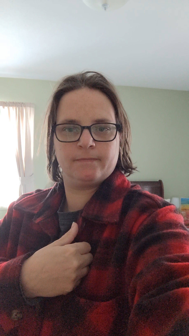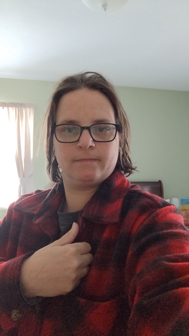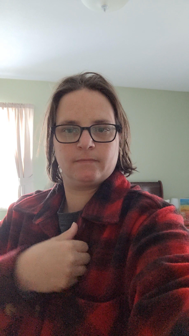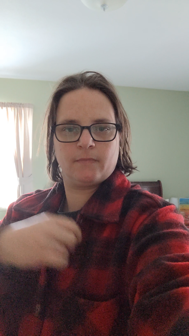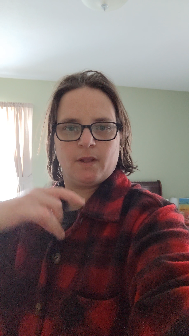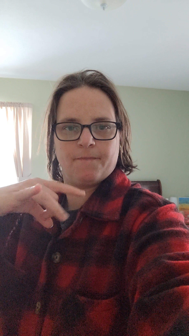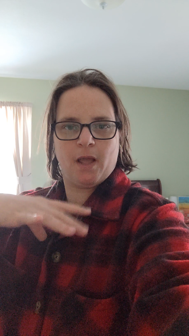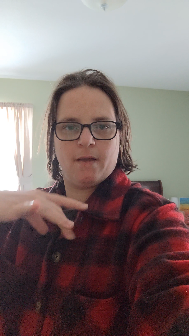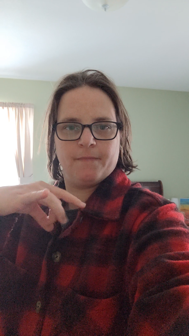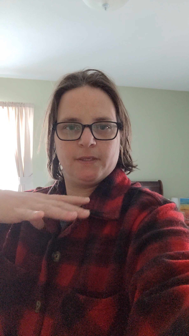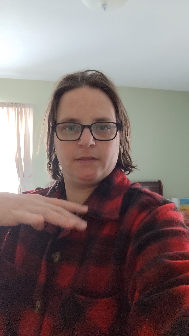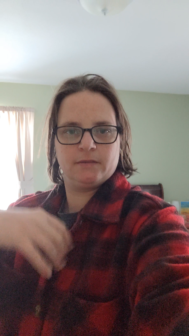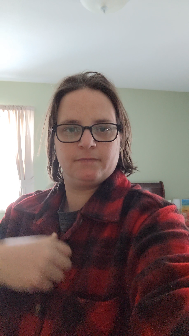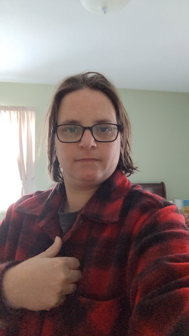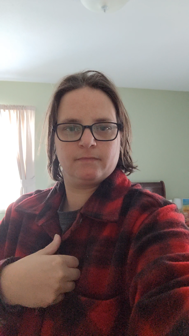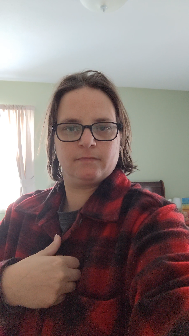pumpkin